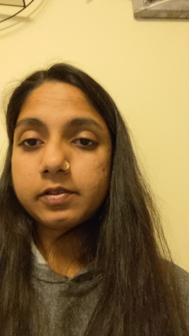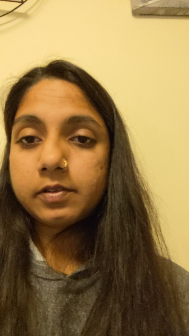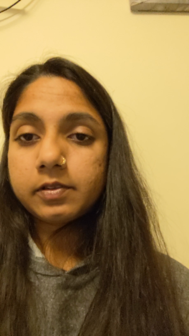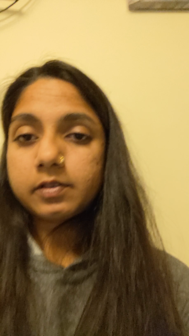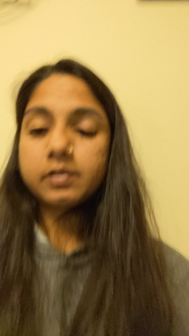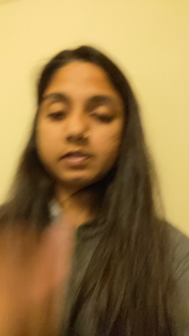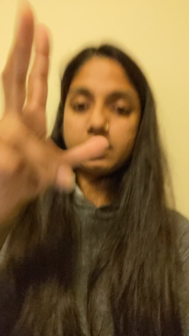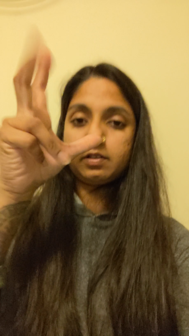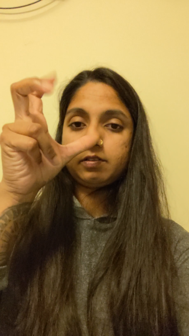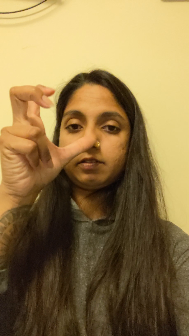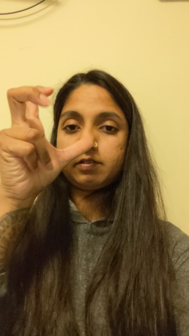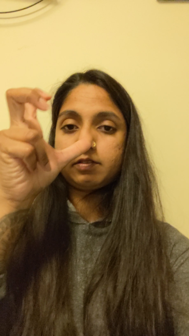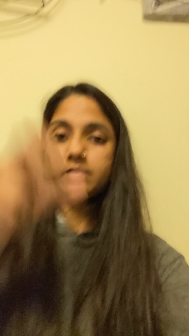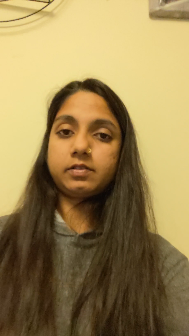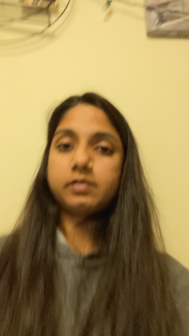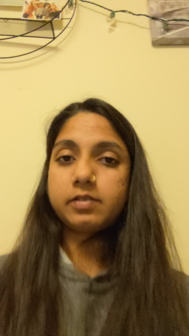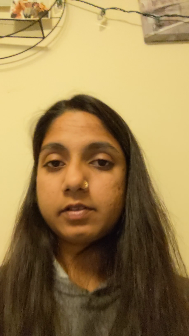ant